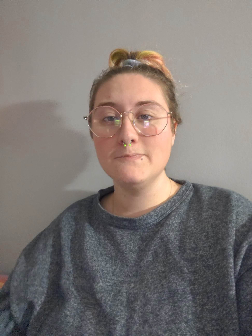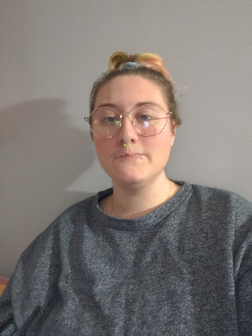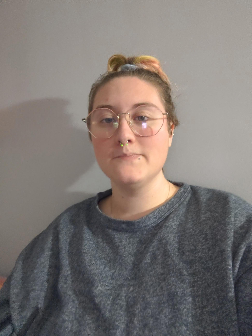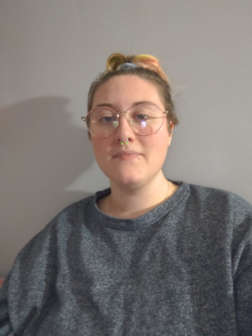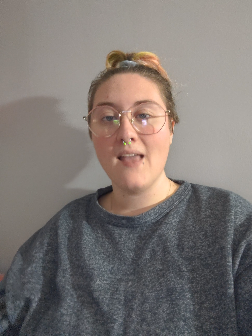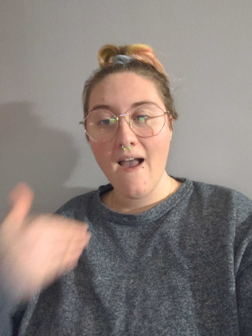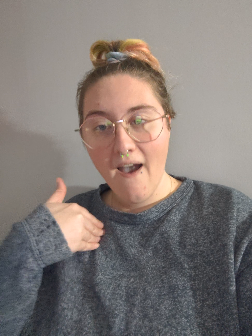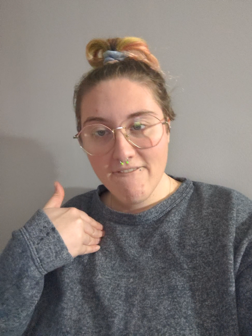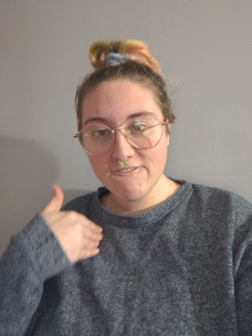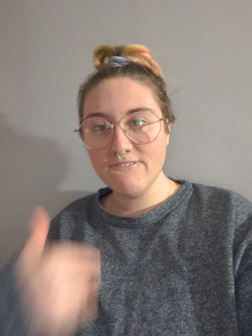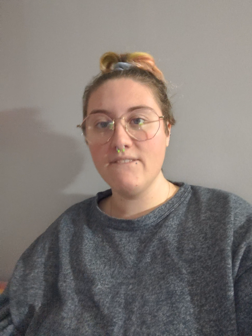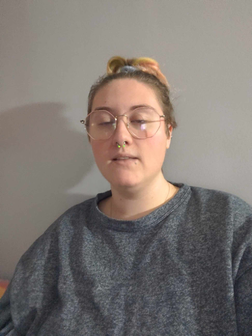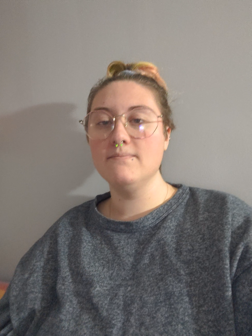have